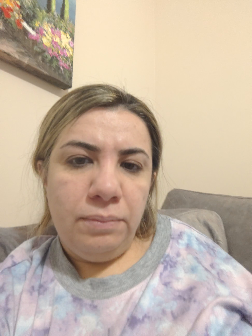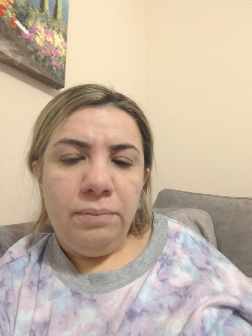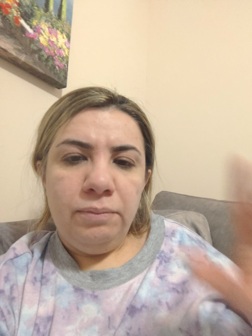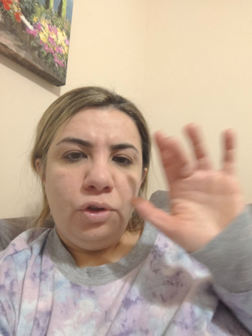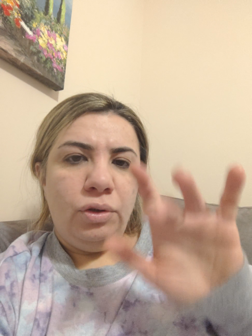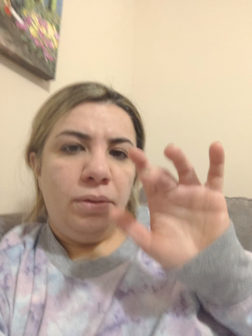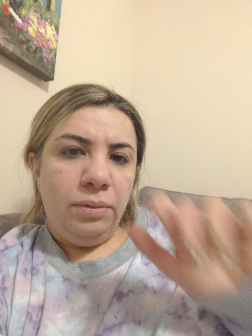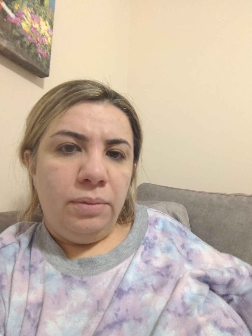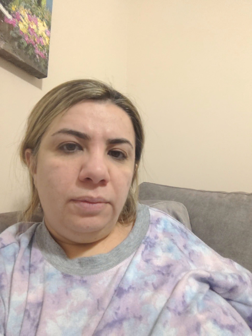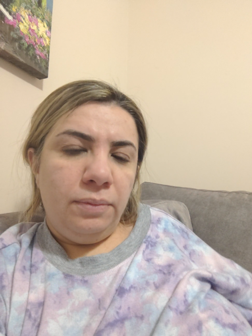touch